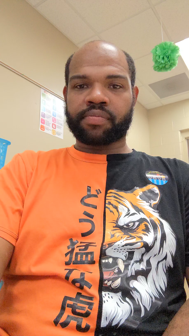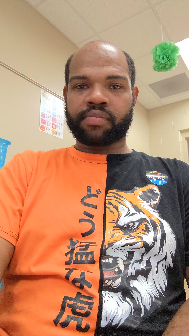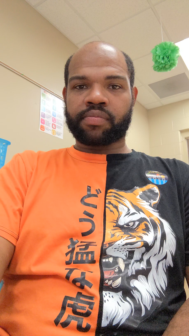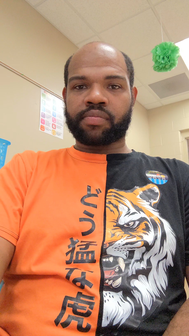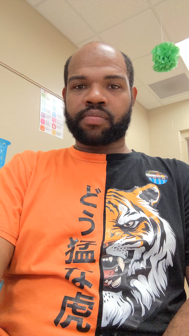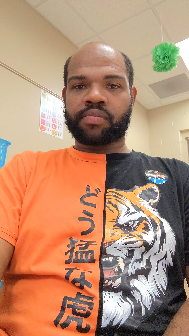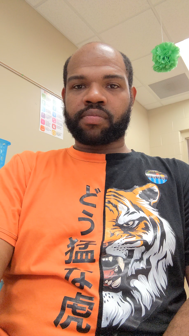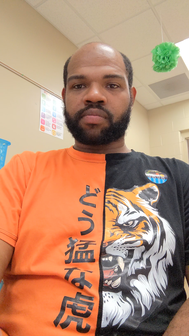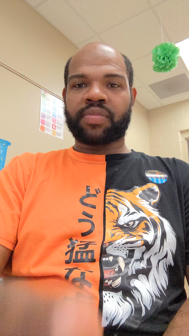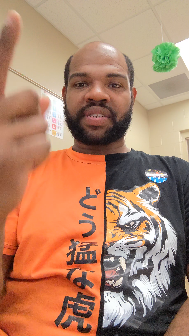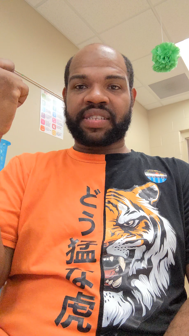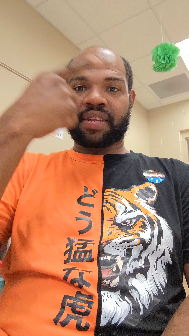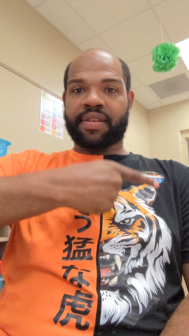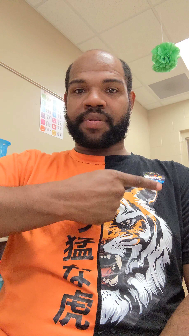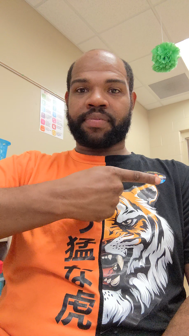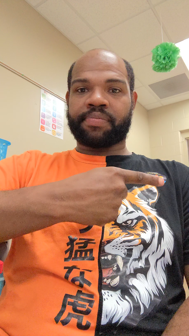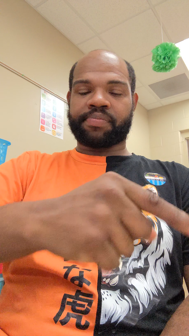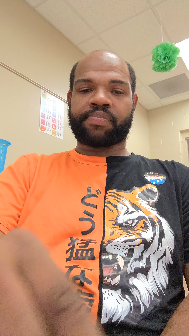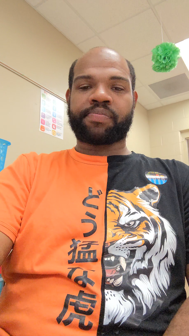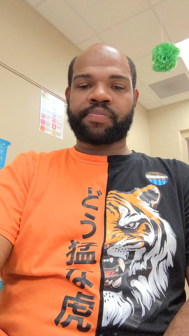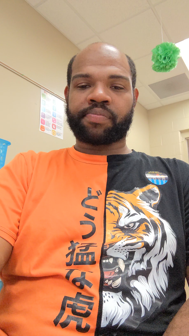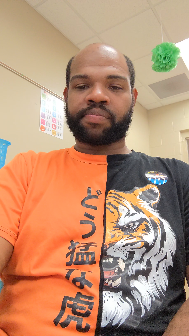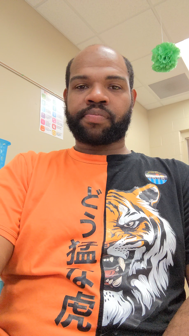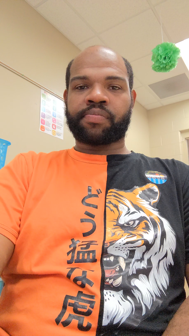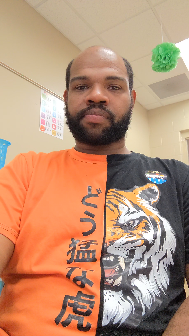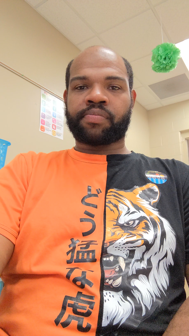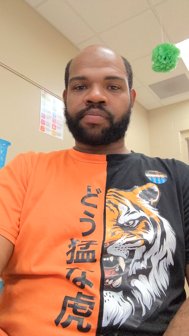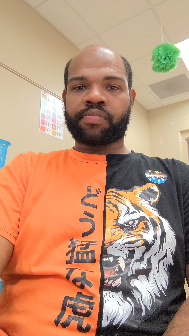day